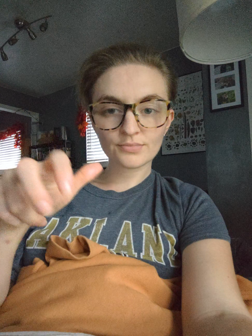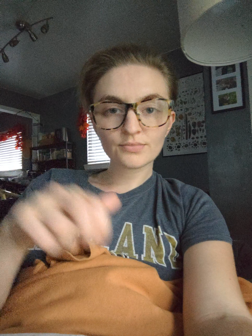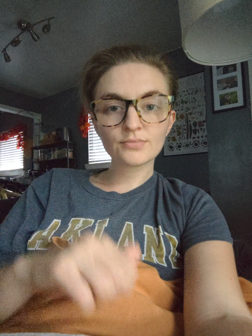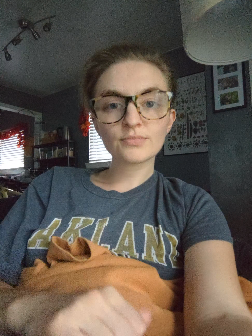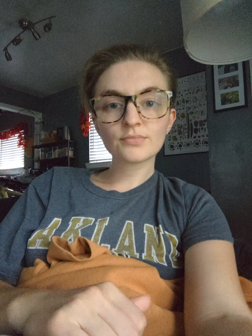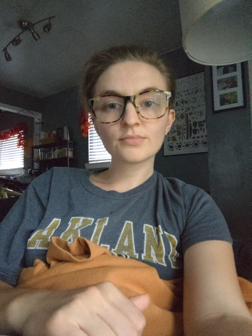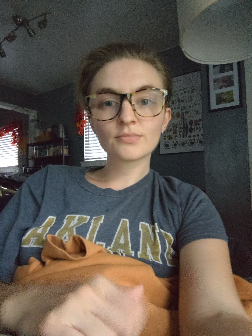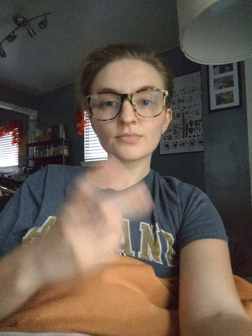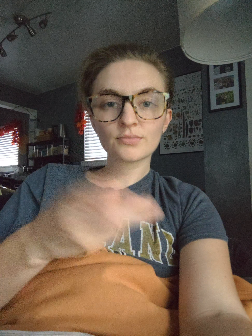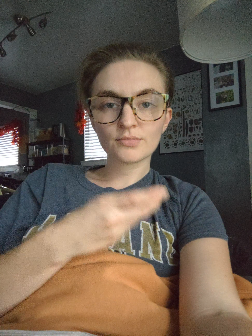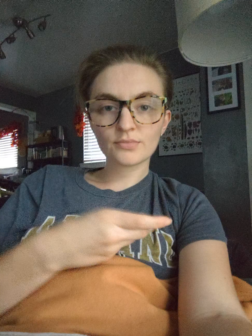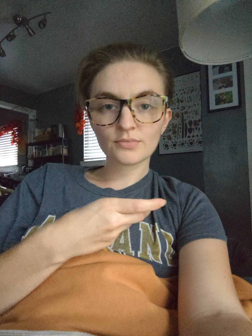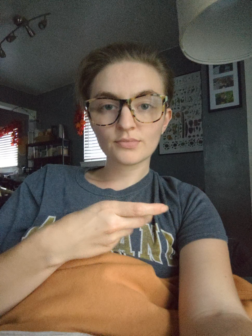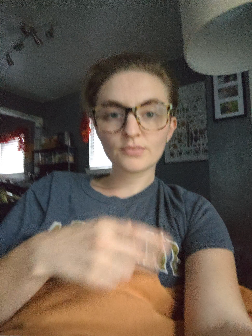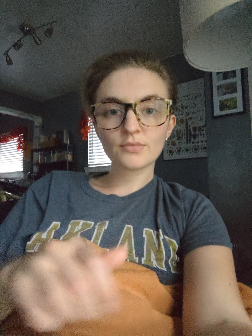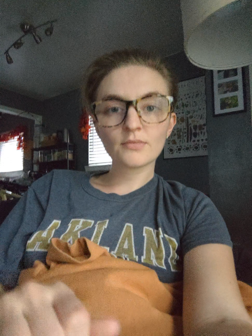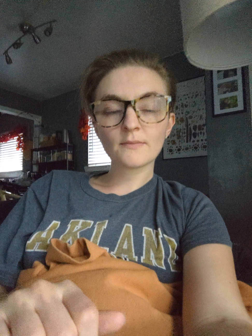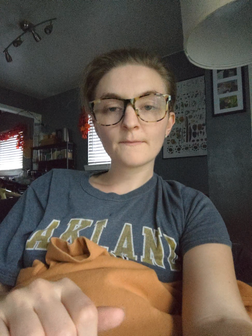sheep